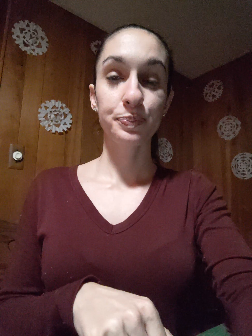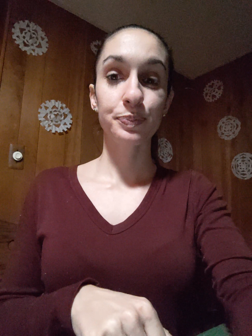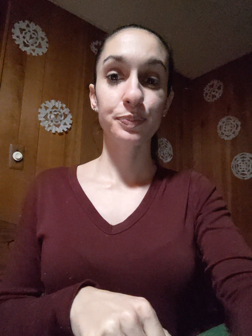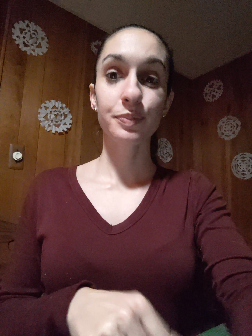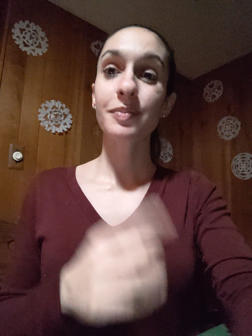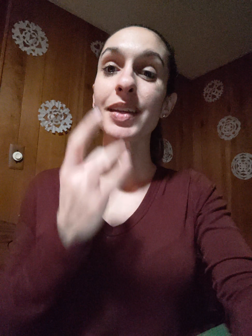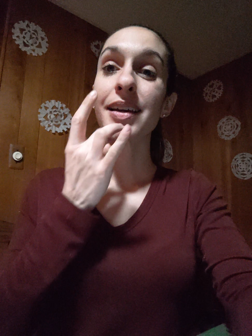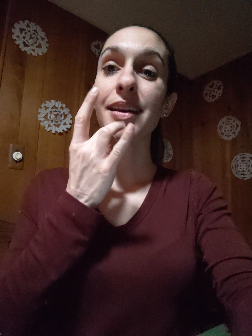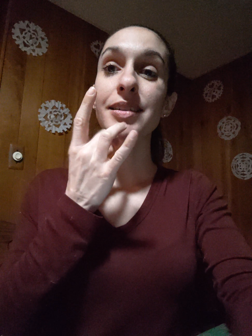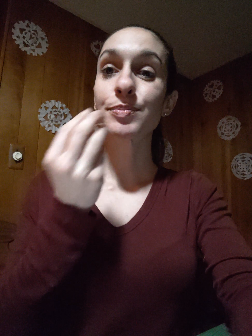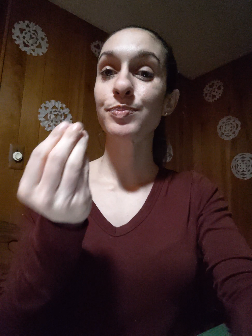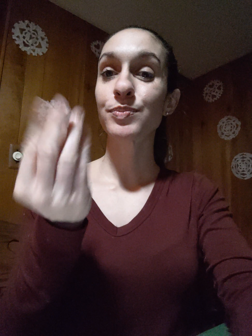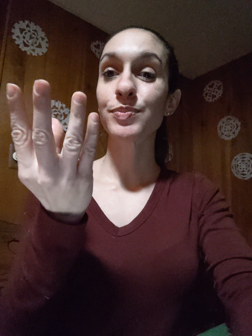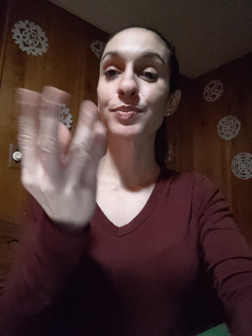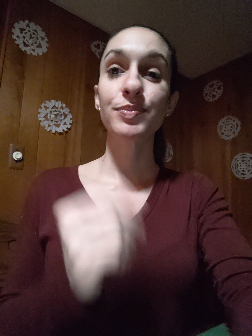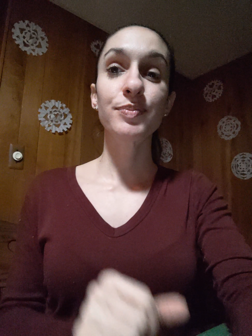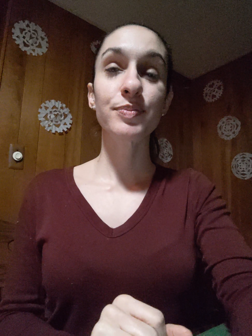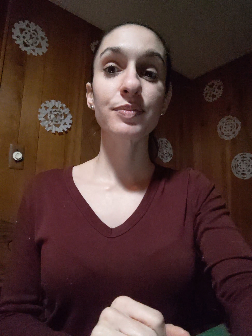lamp